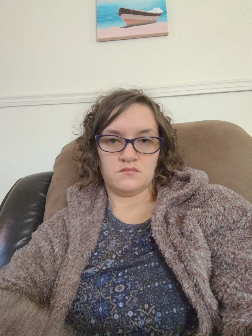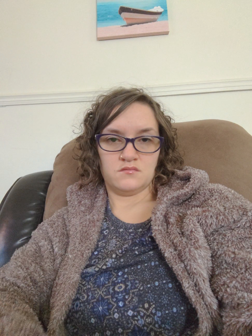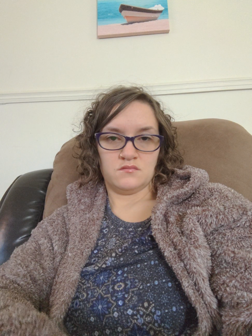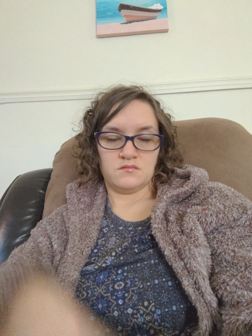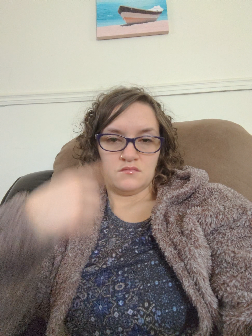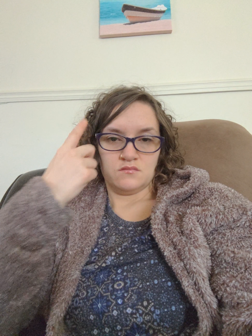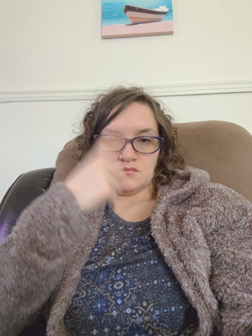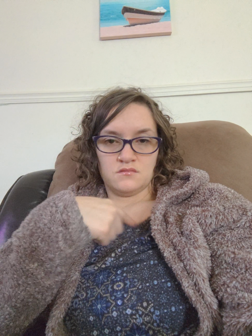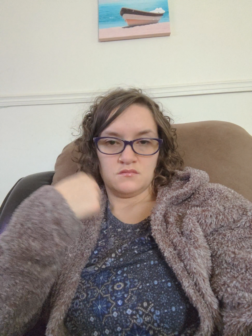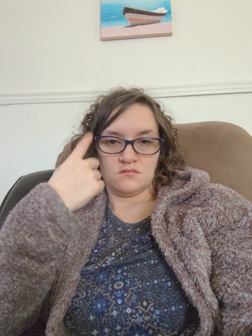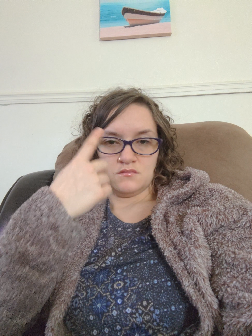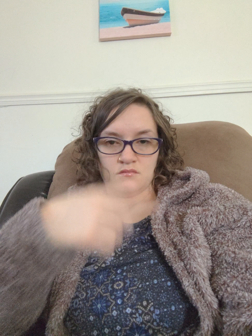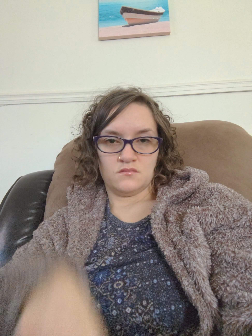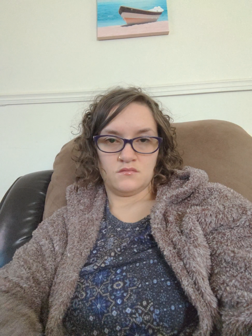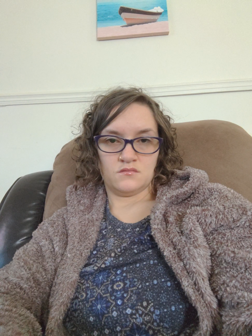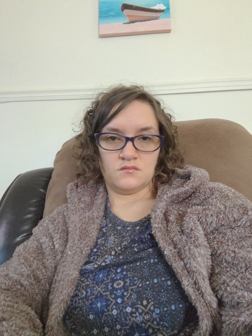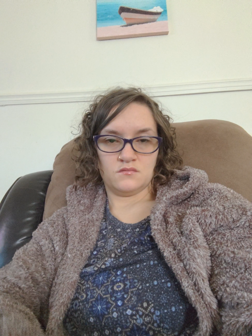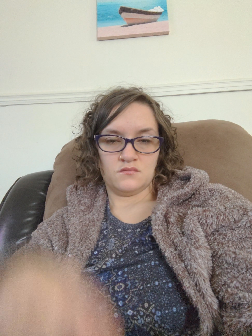face